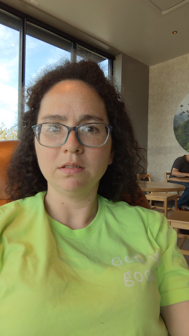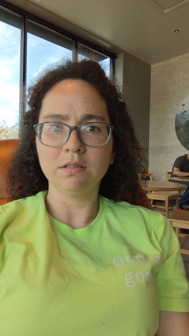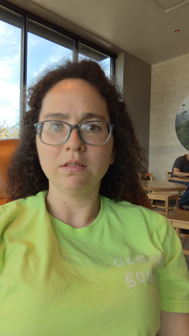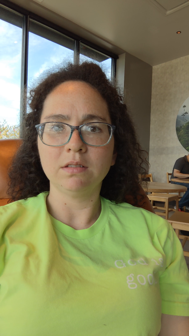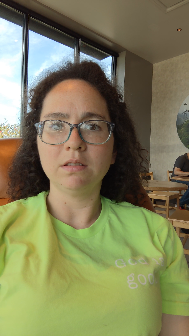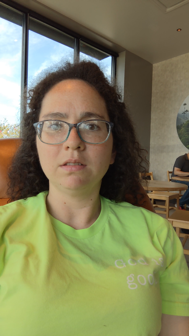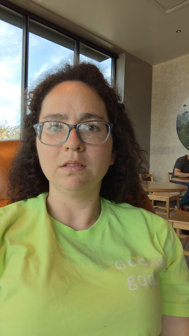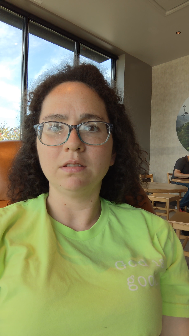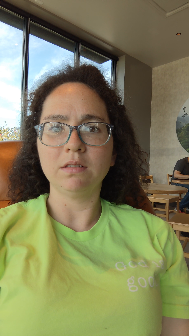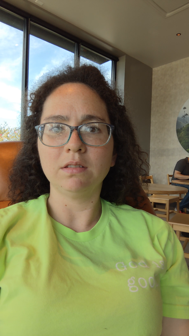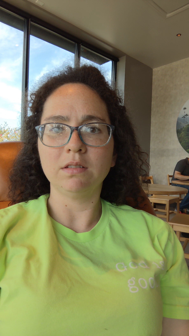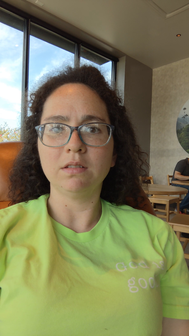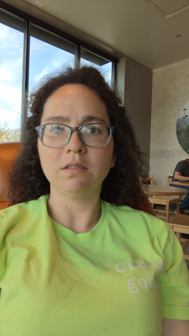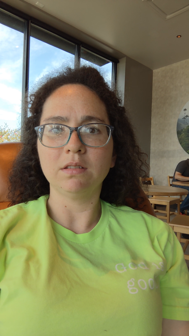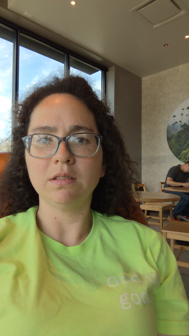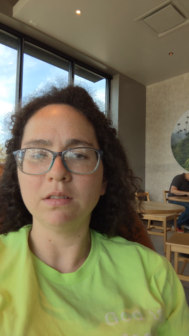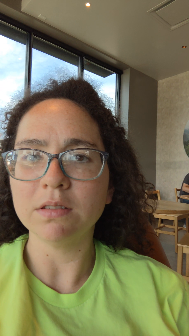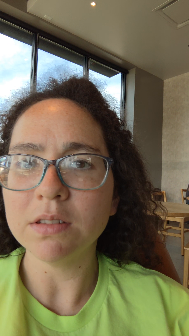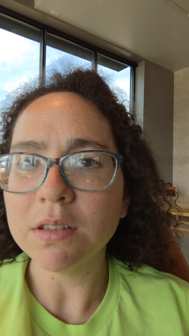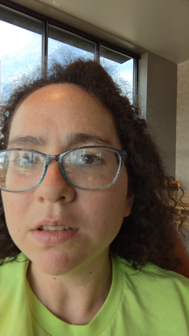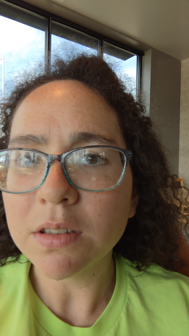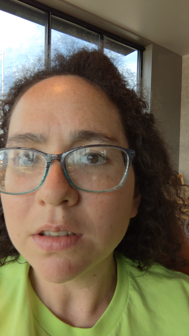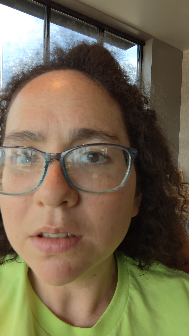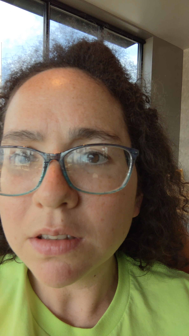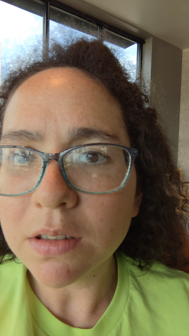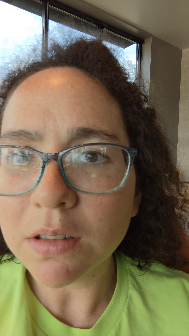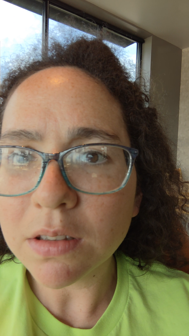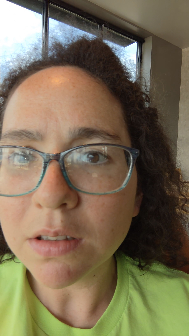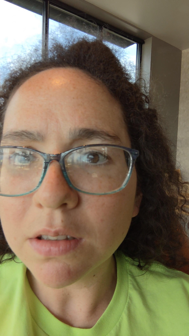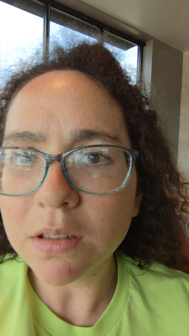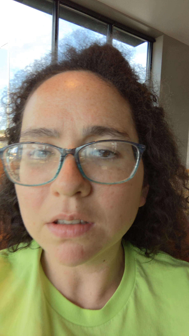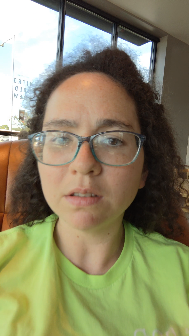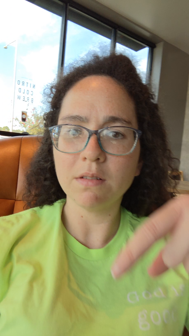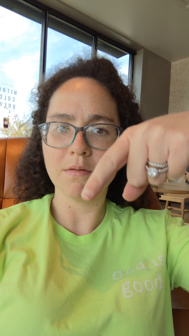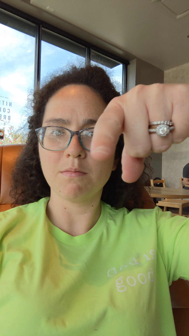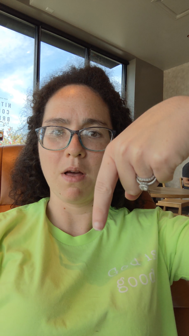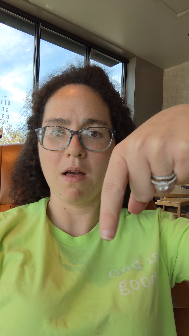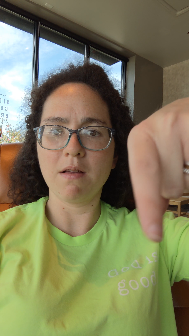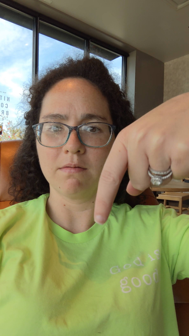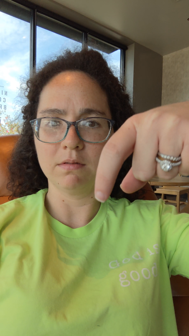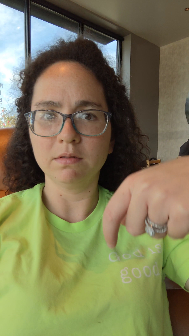flip-flop